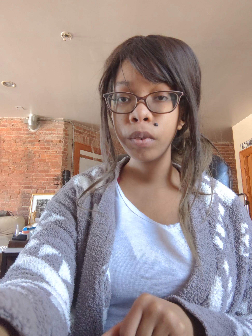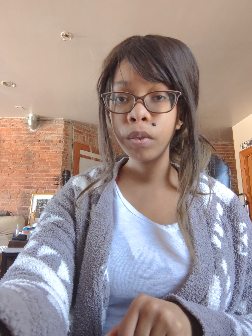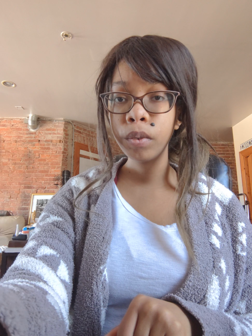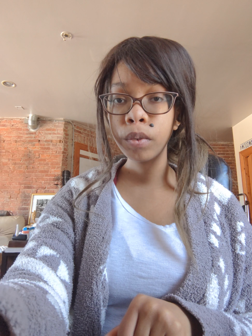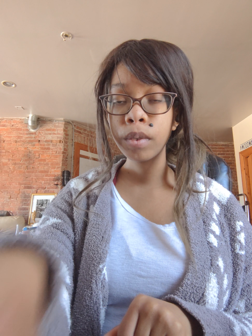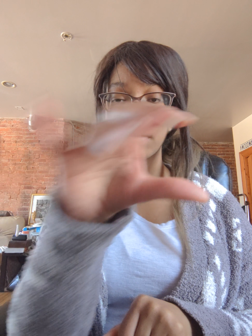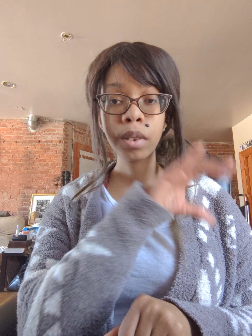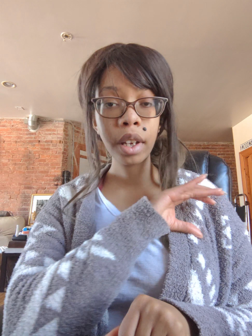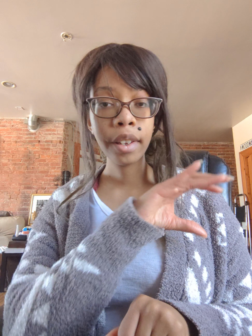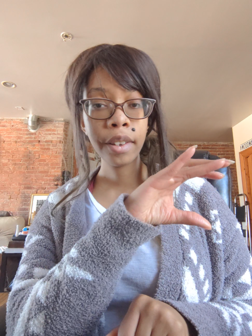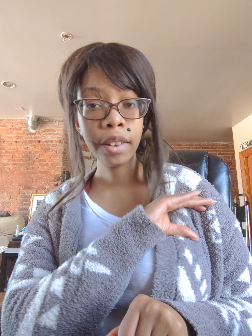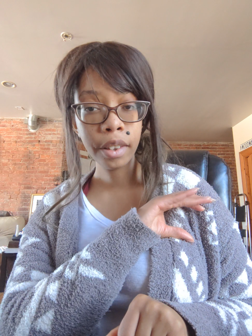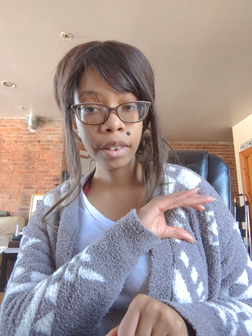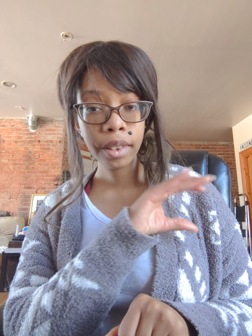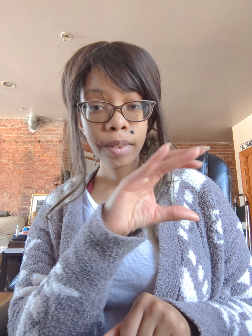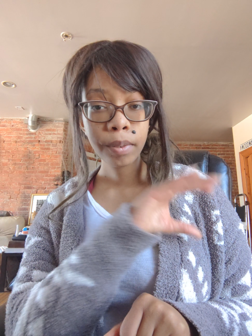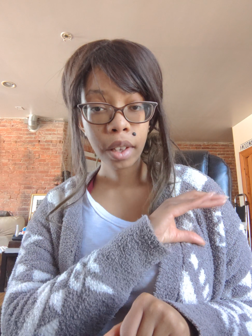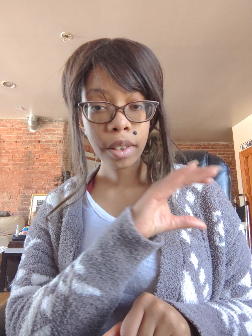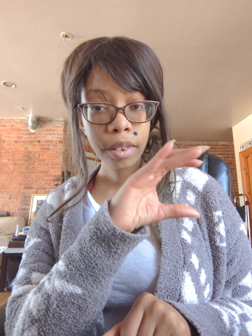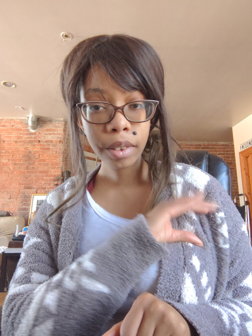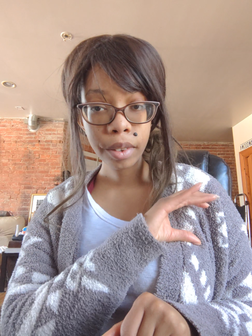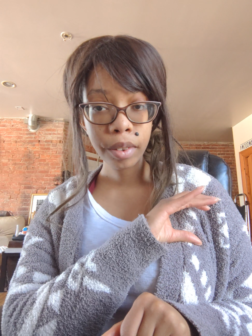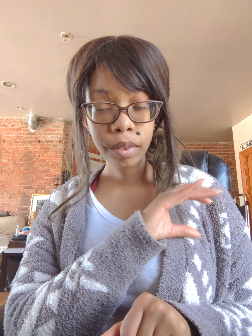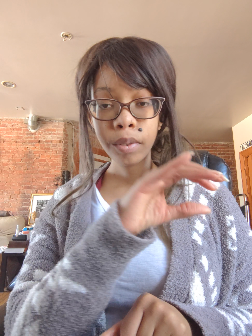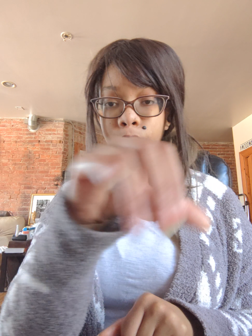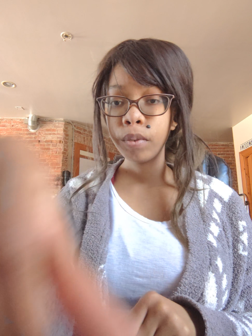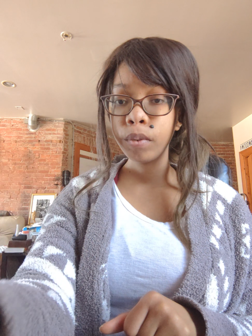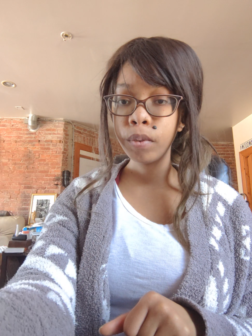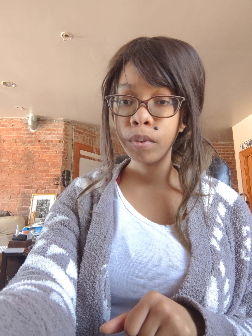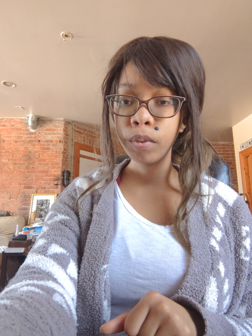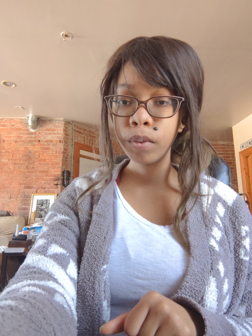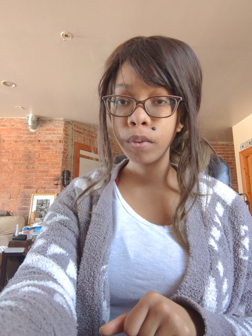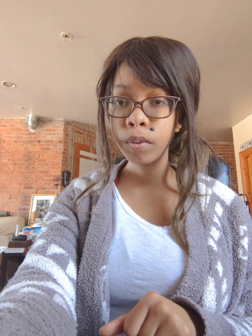police